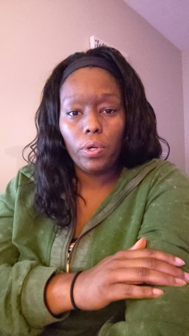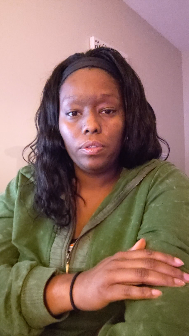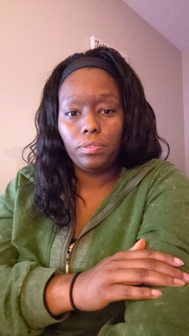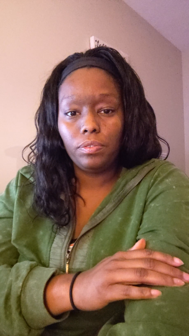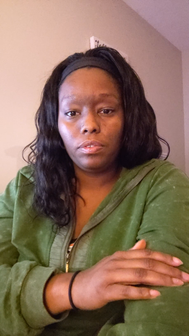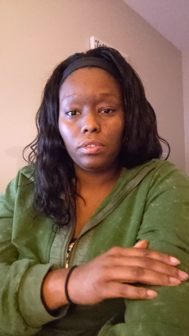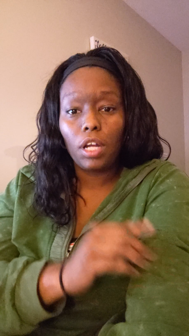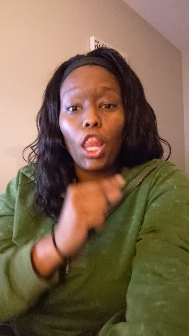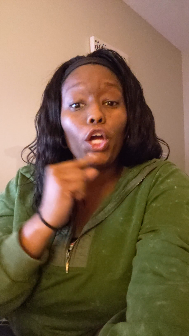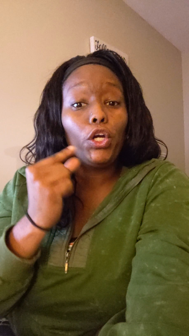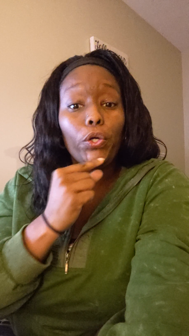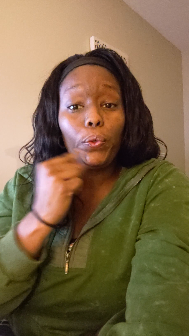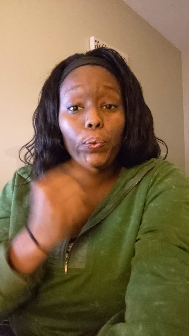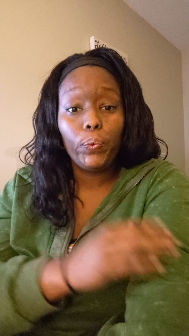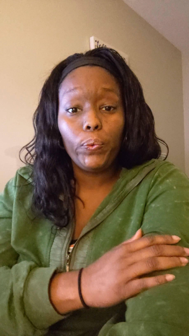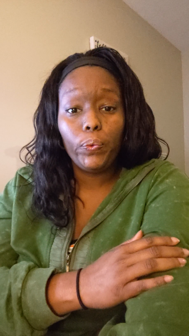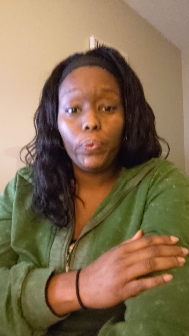glue